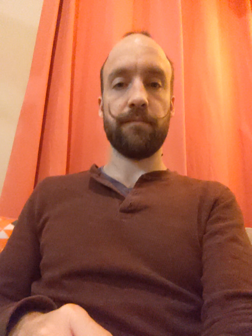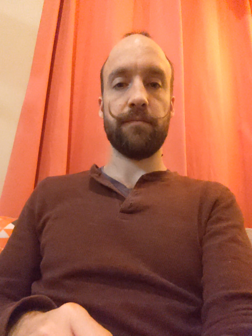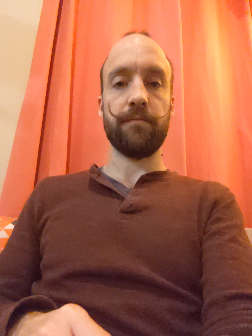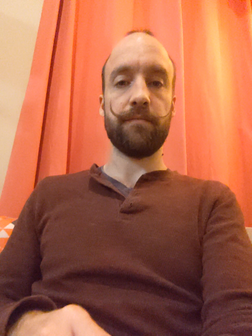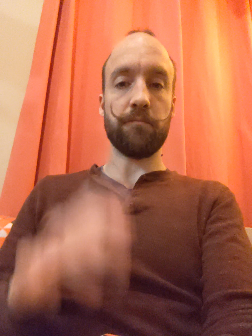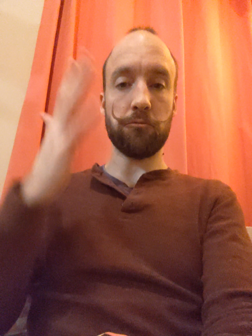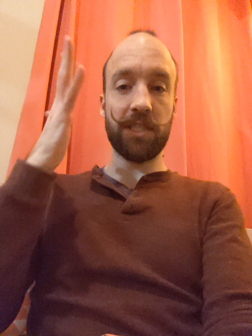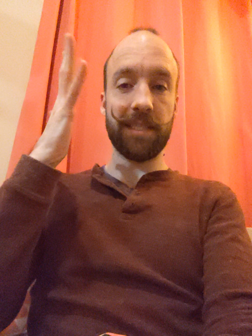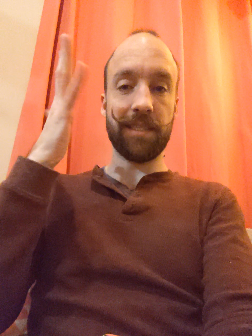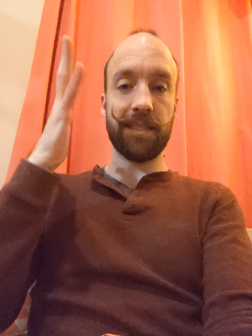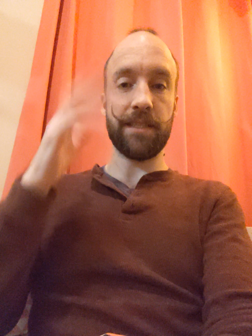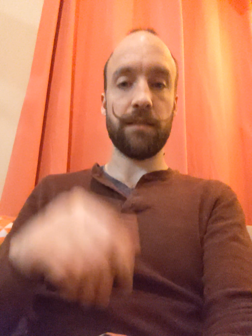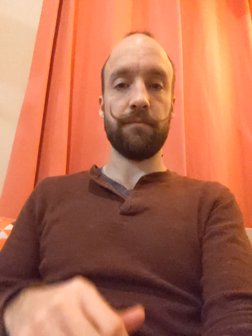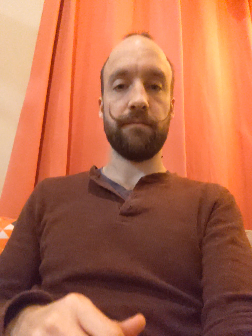tree